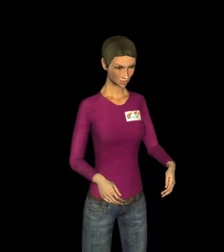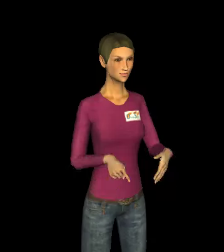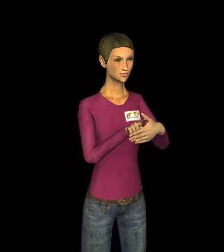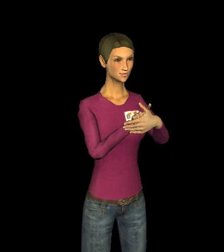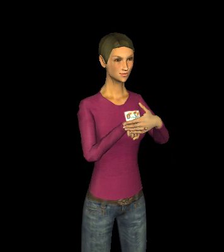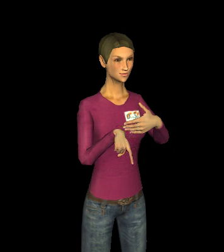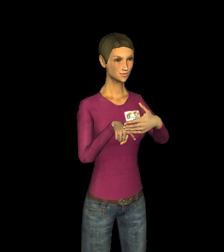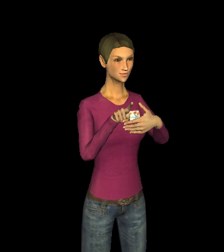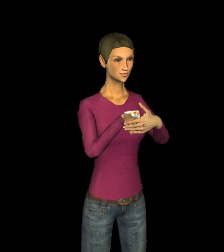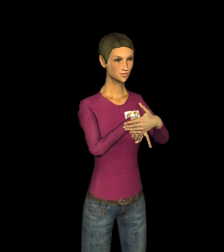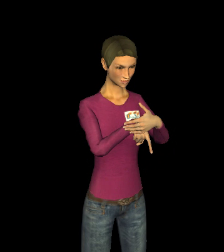يلغي